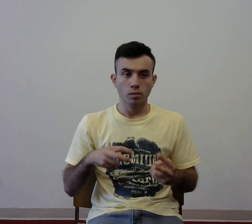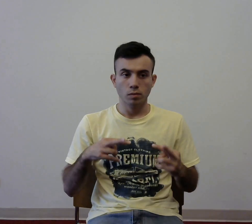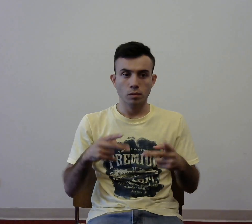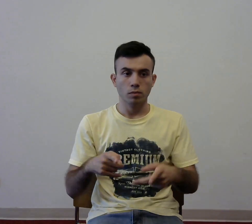dəyişmək